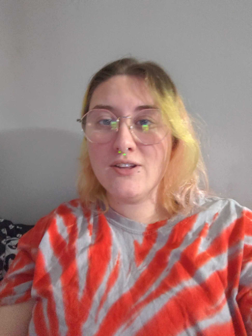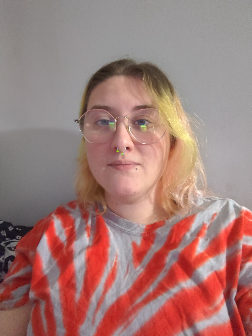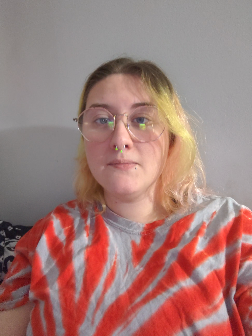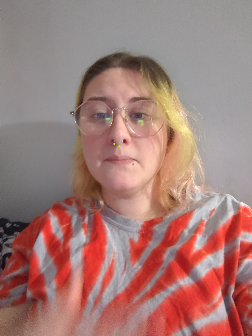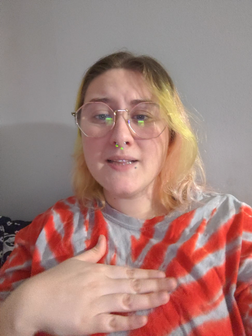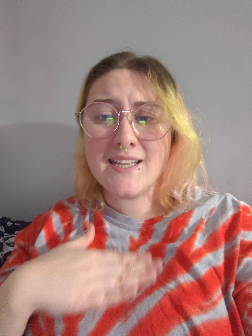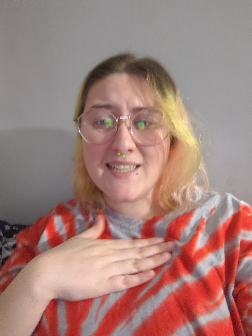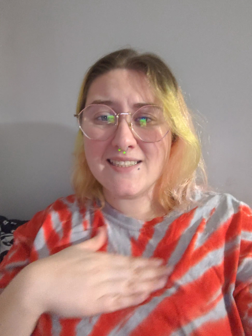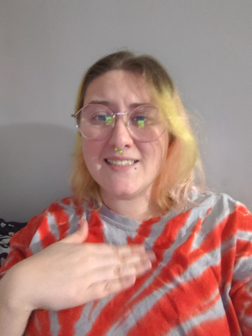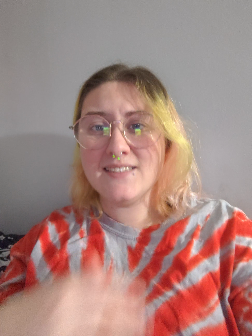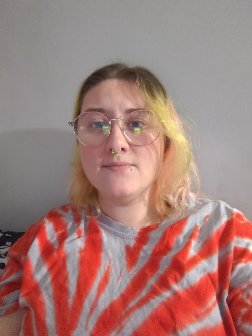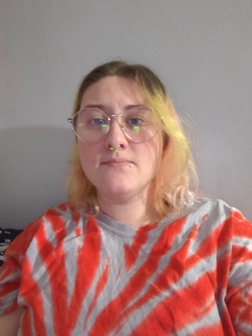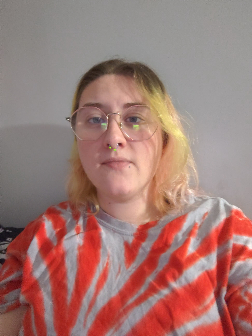please